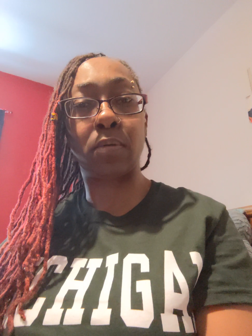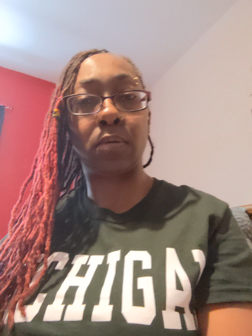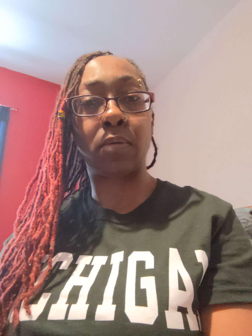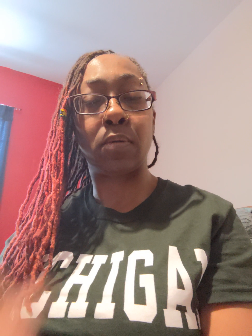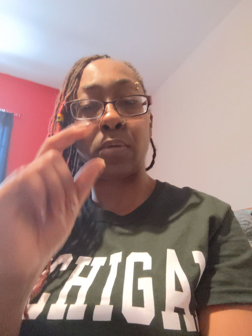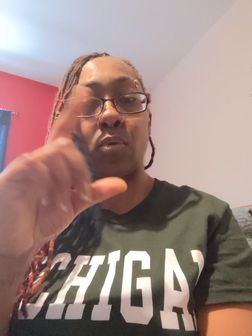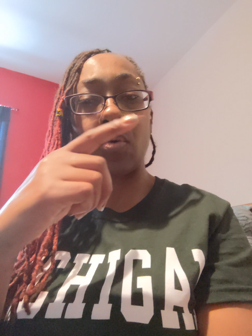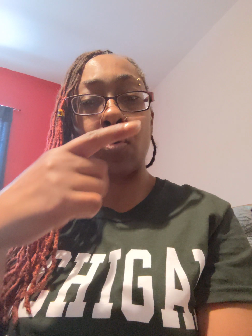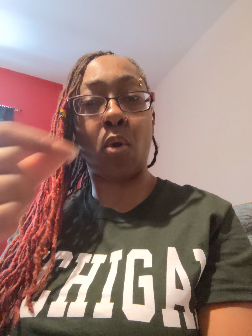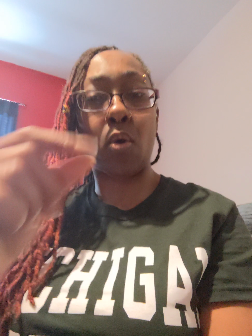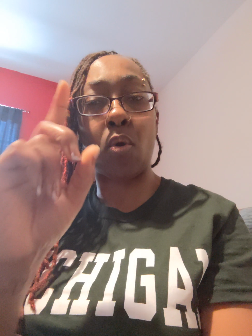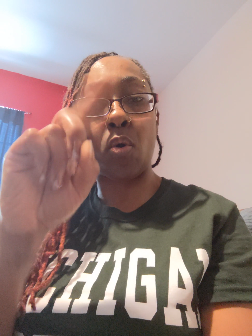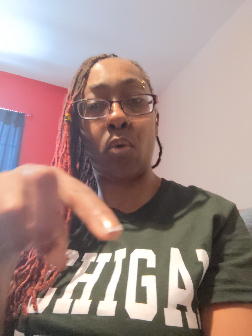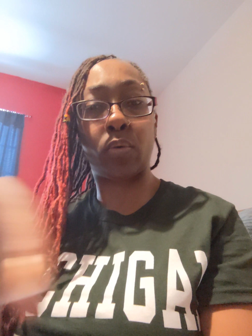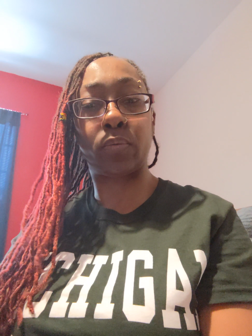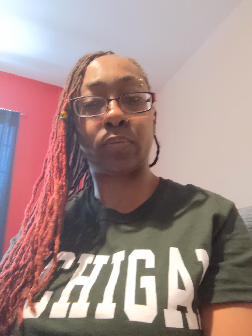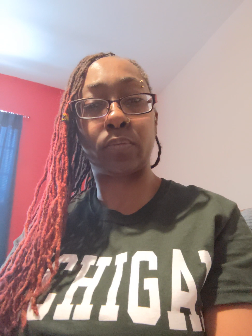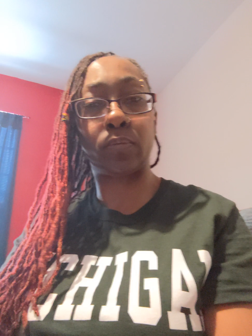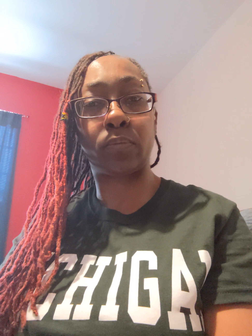go